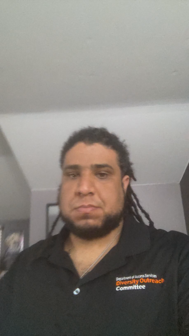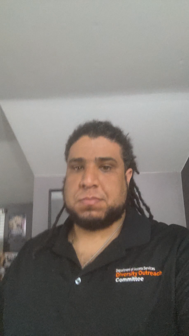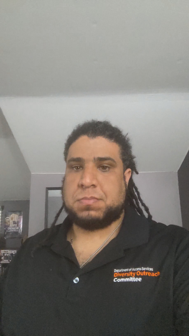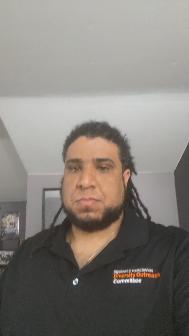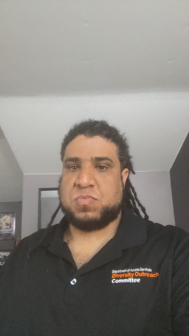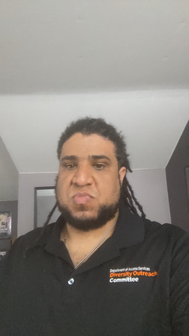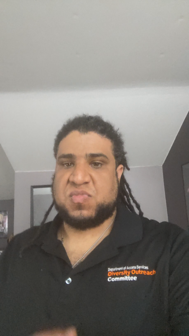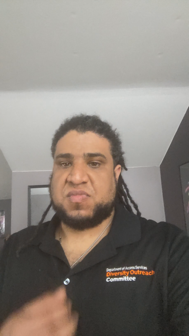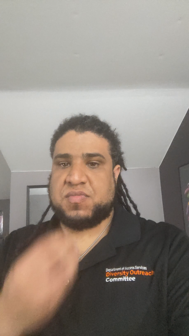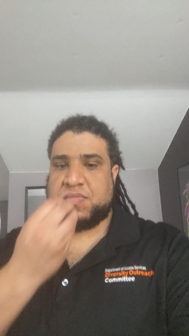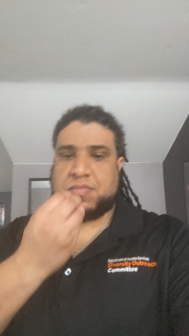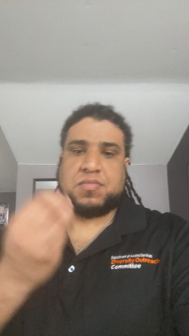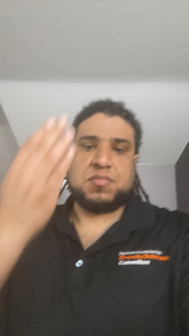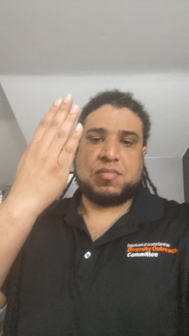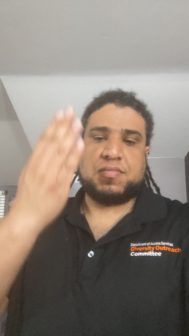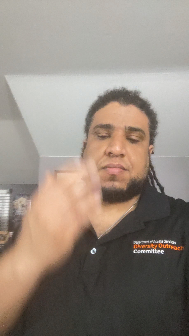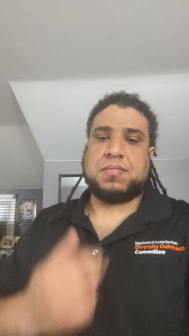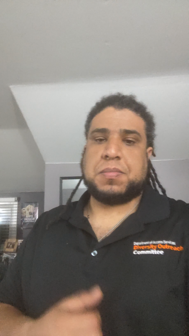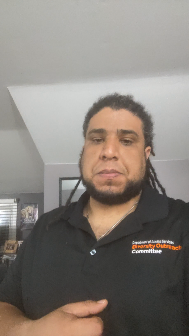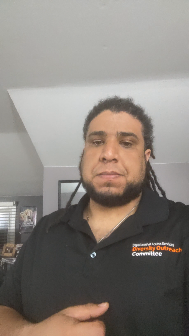breakfast